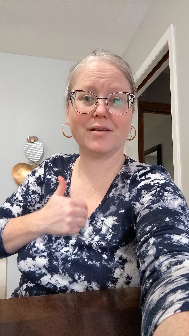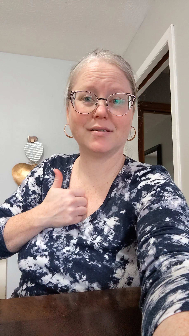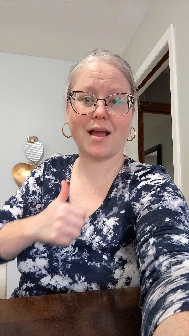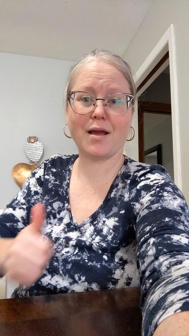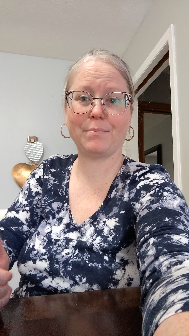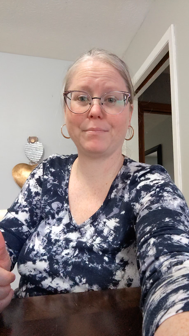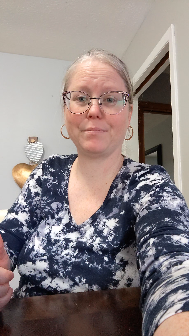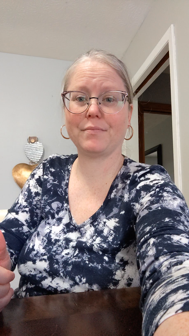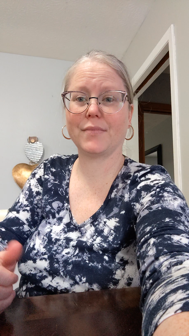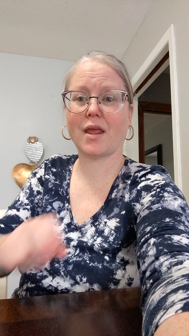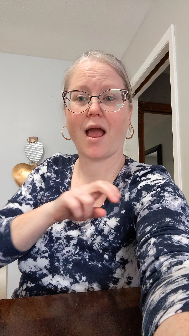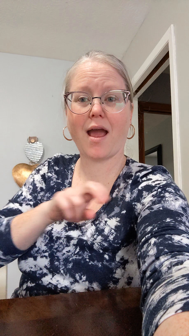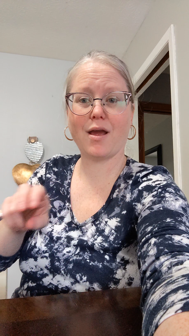couch